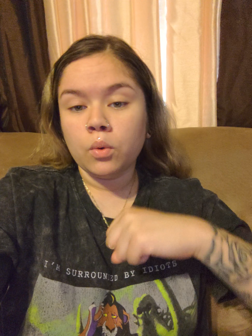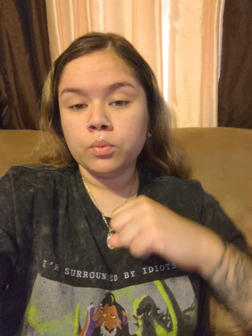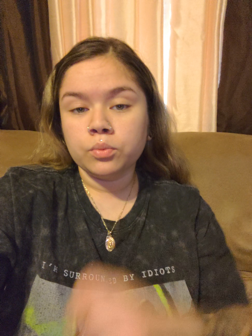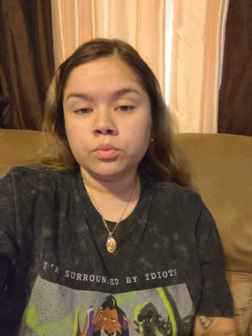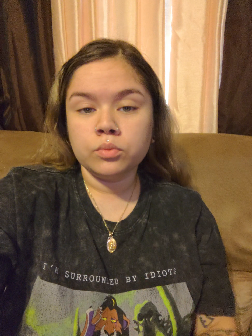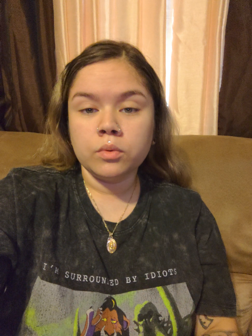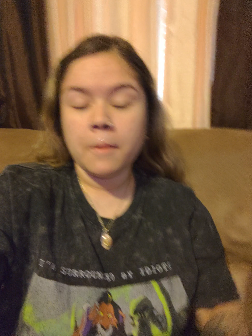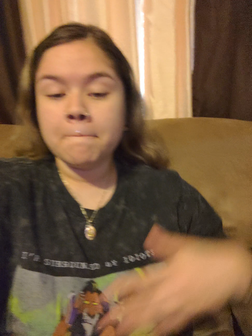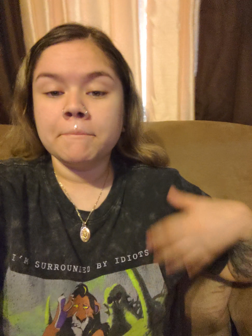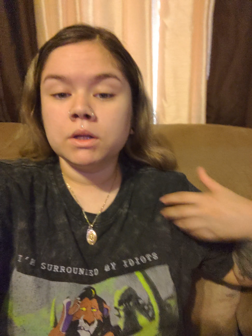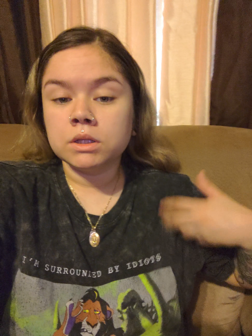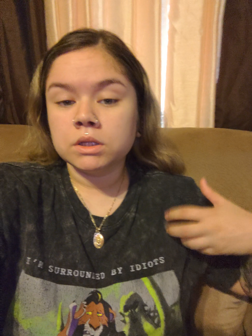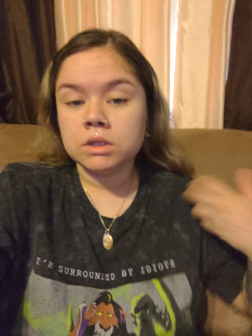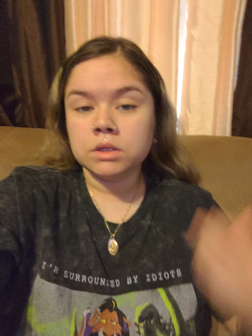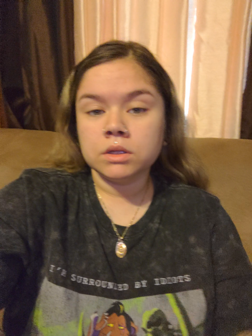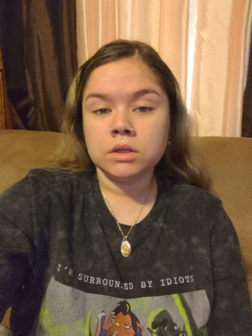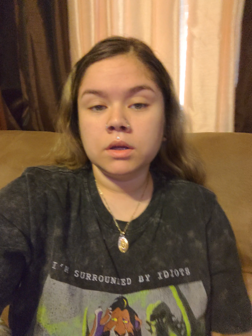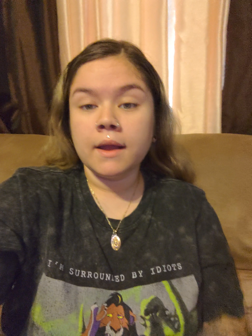monkey